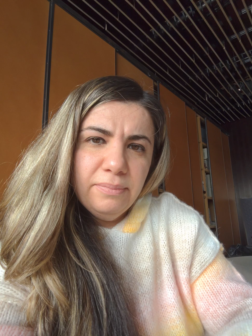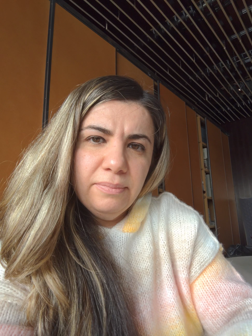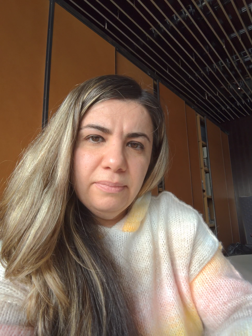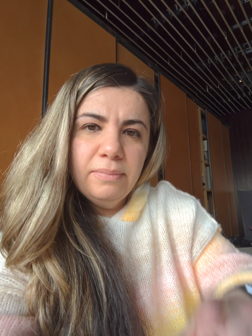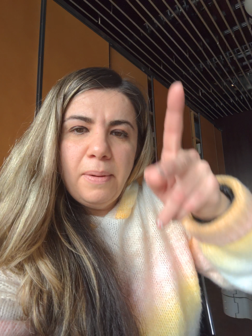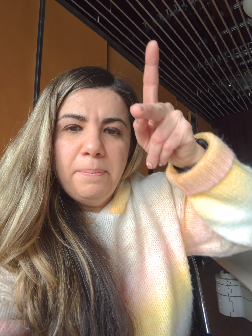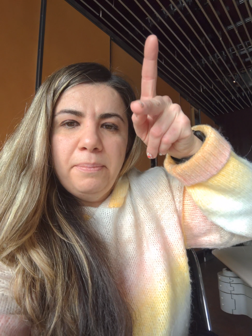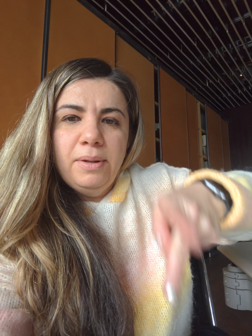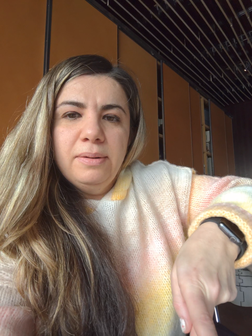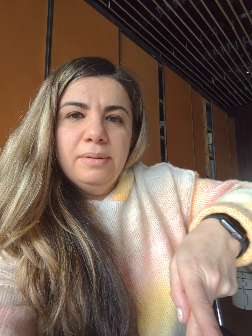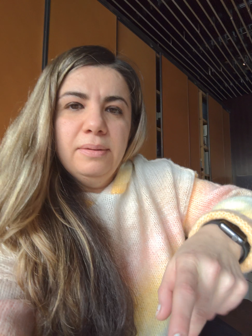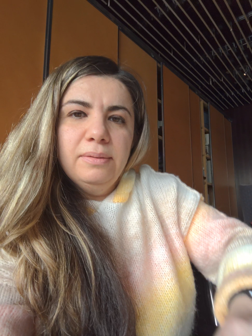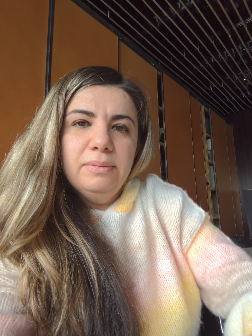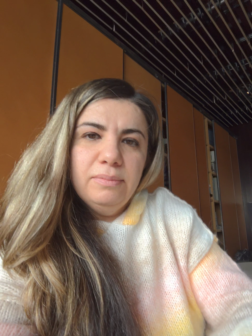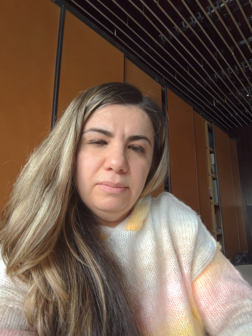person